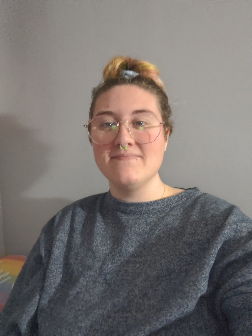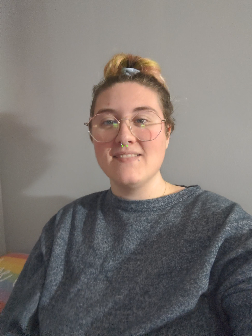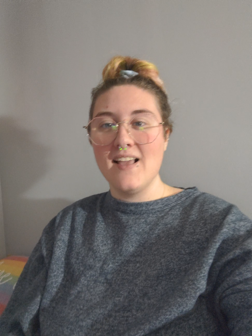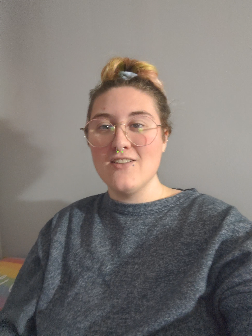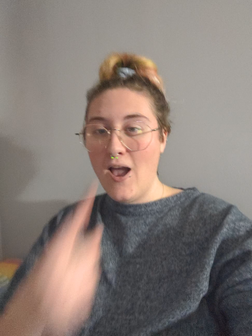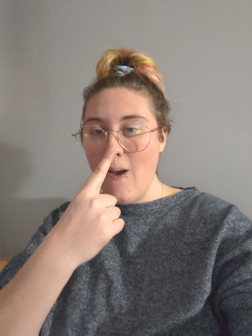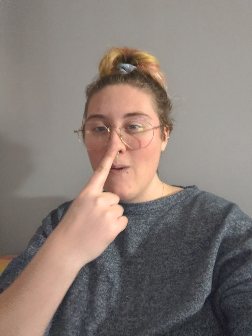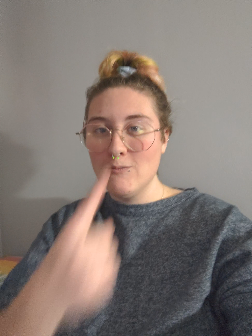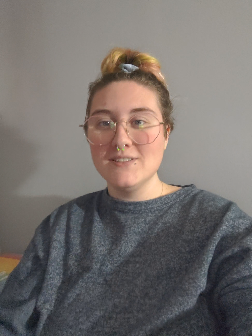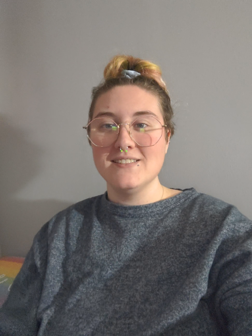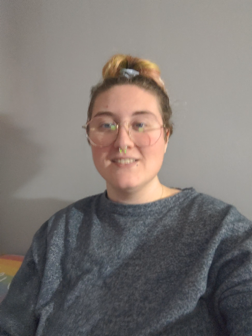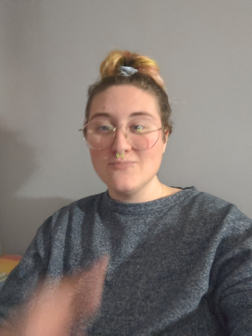nose